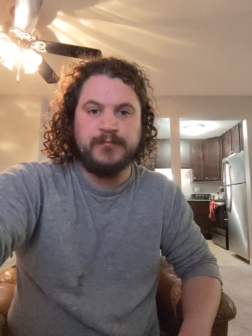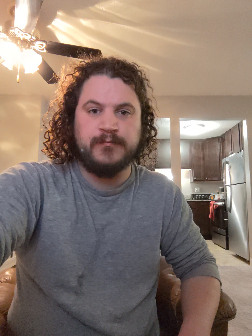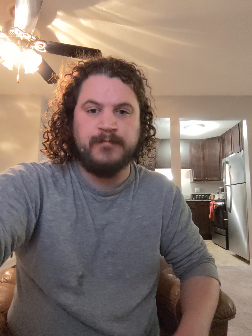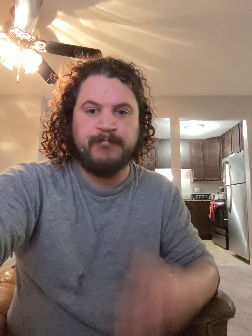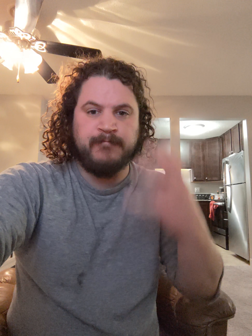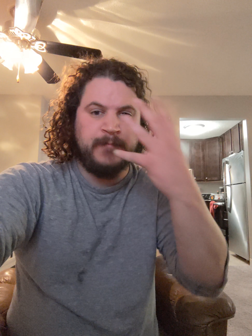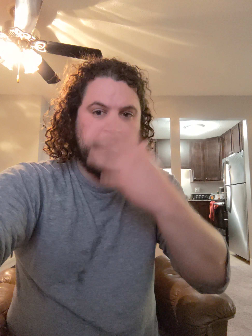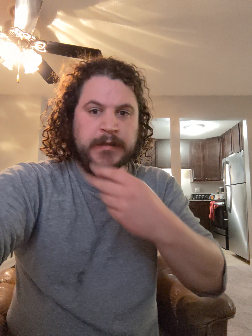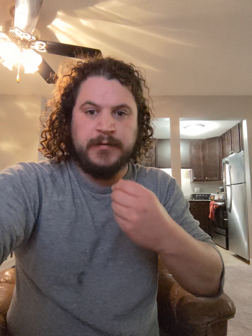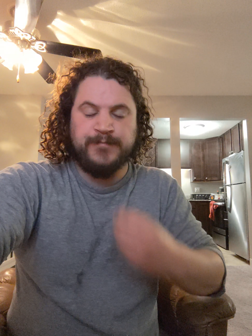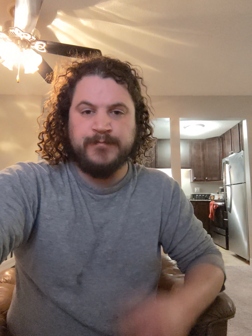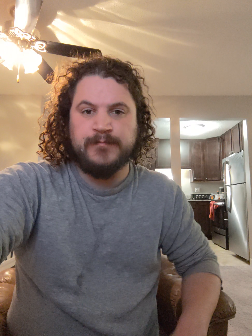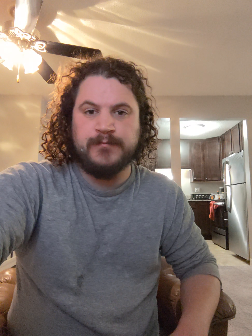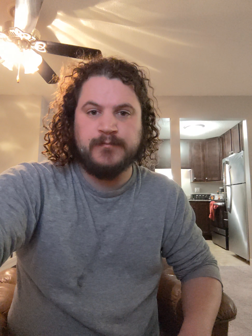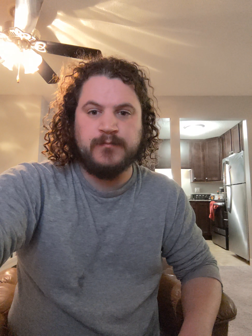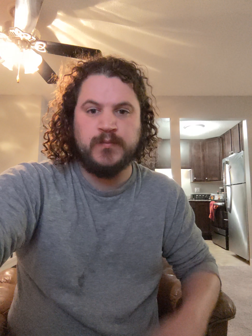pretty